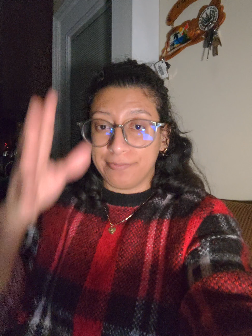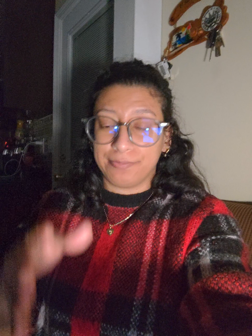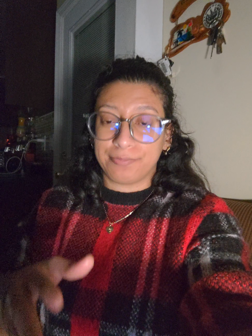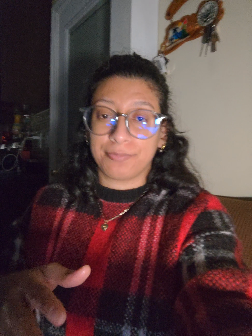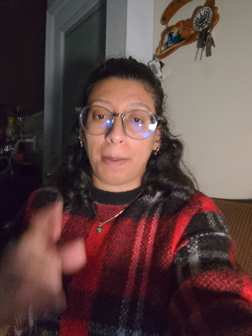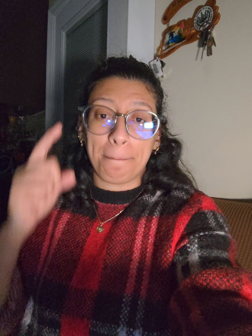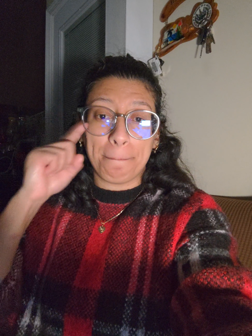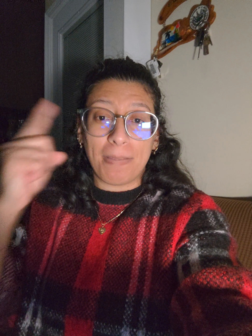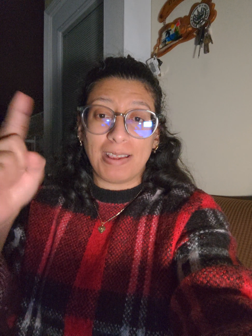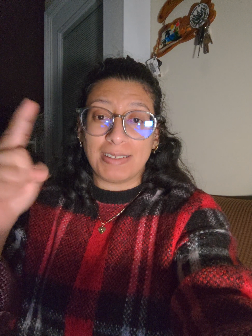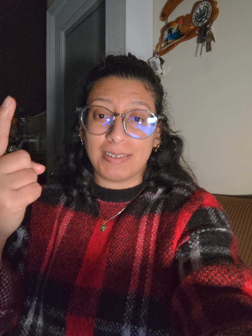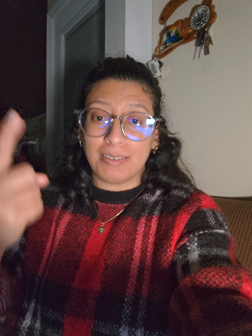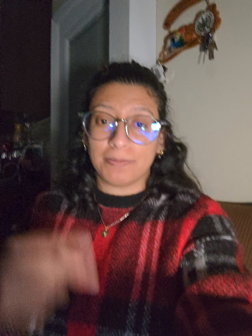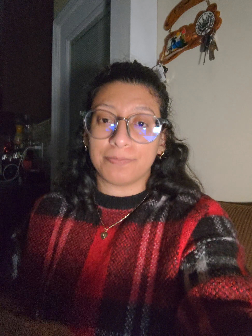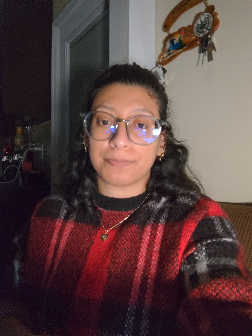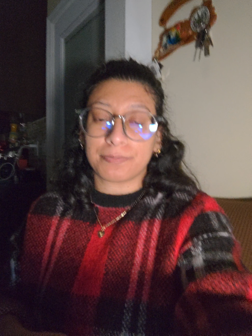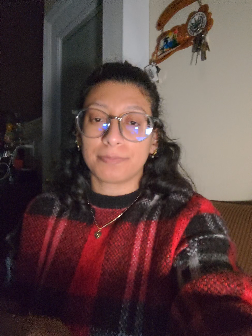penny